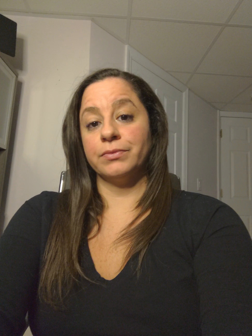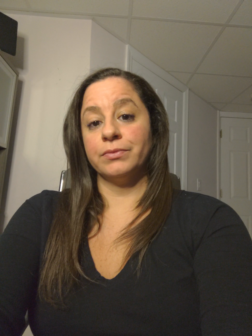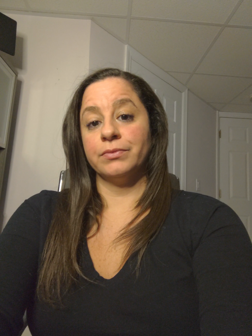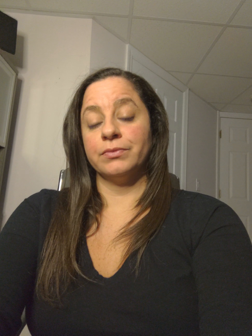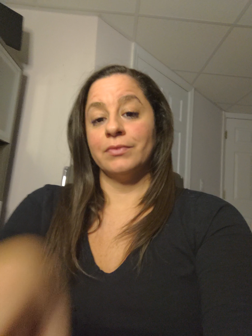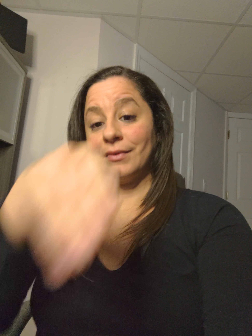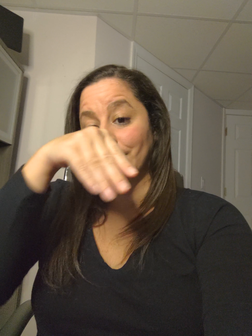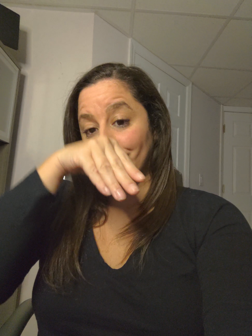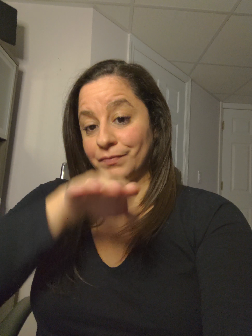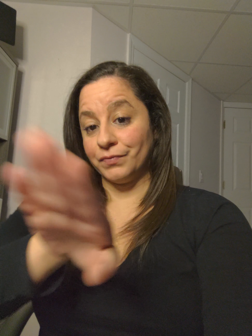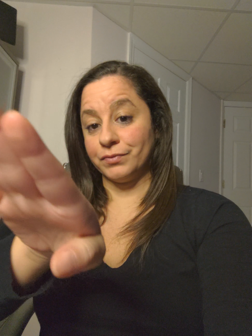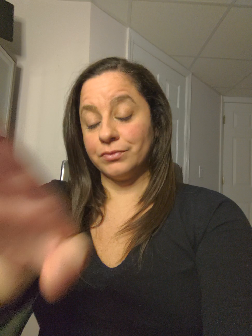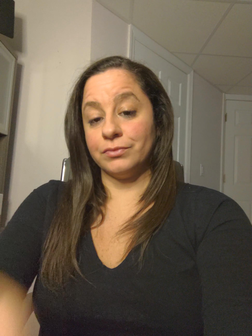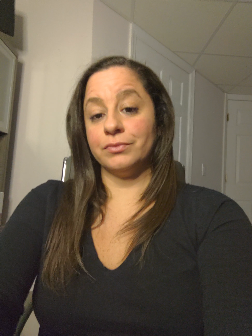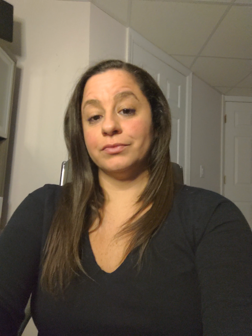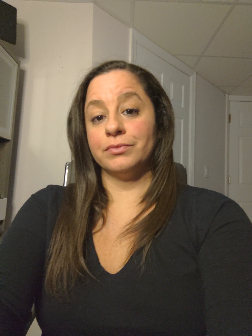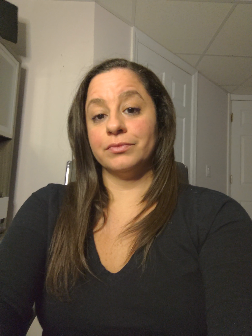elephant